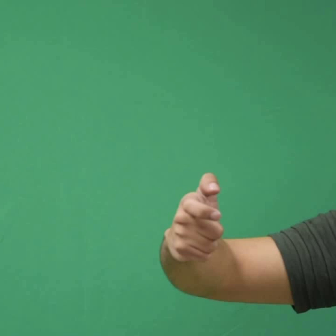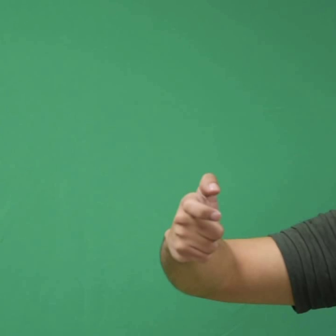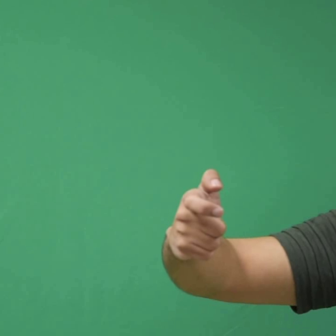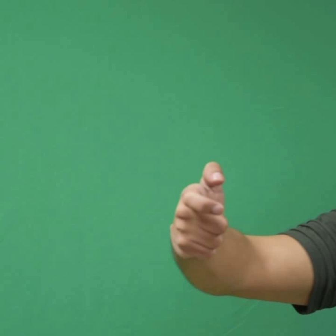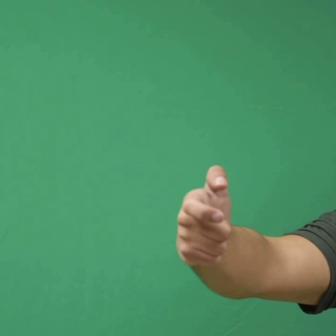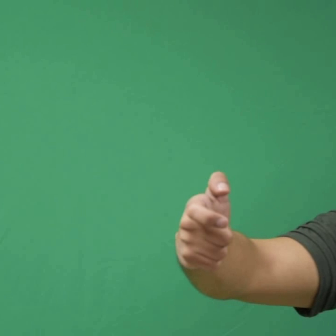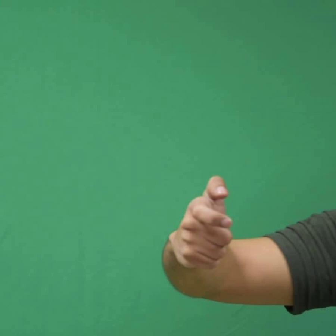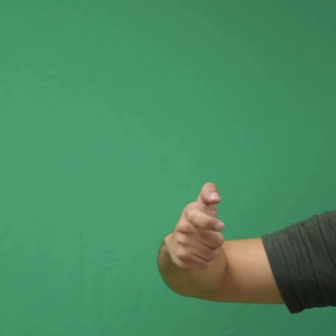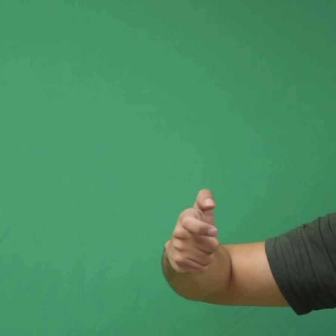X